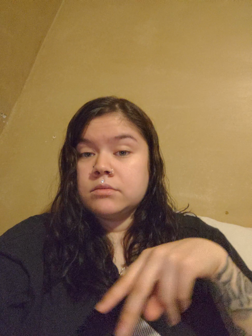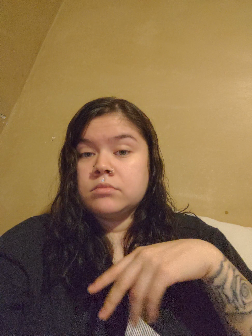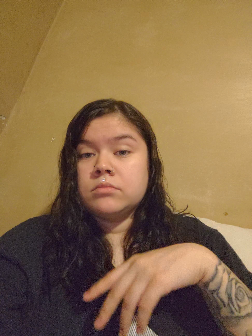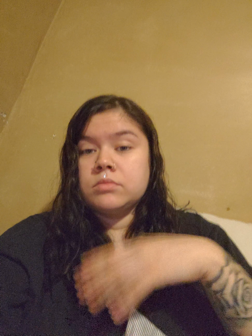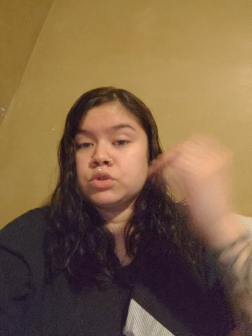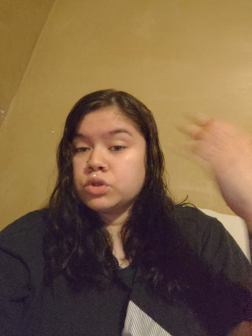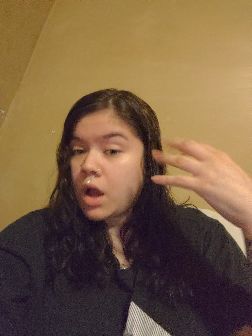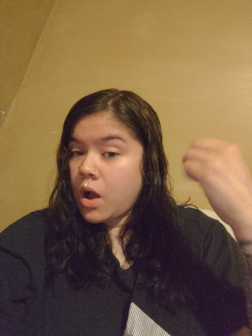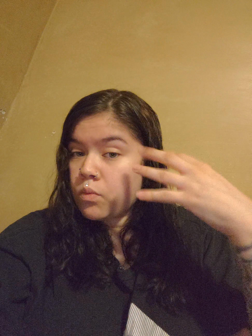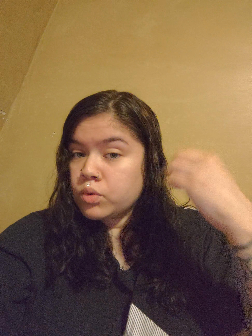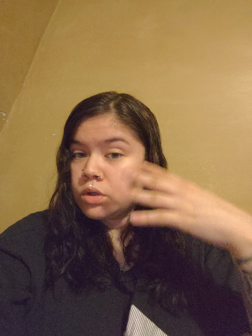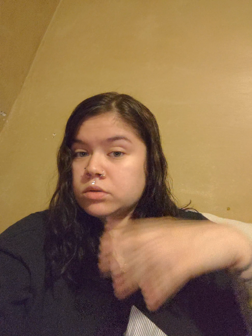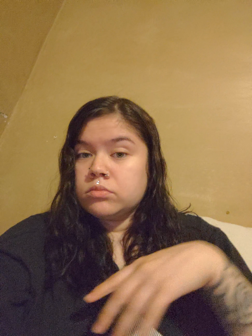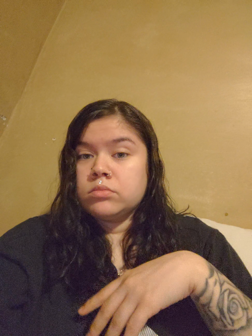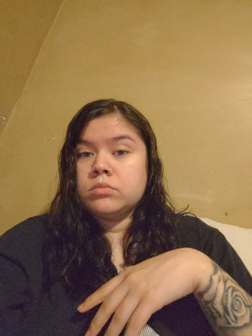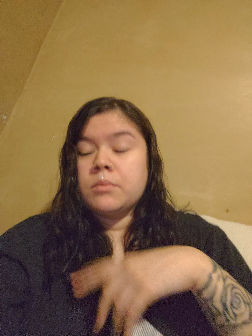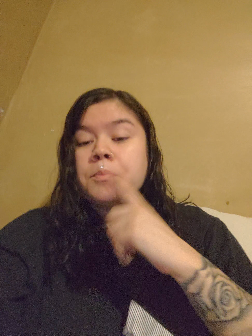shower